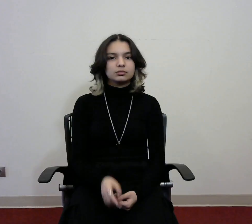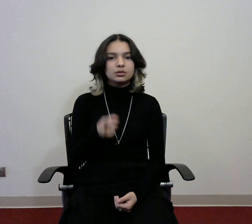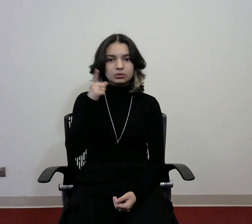O